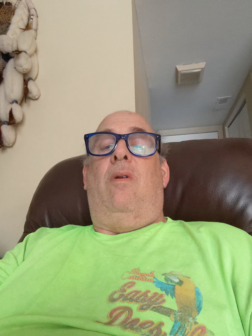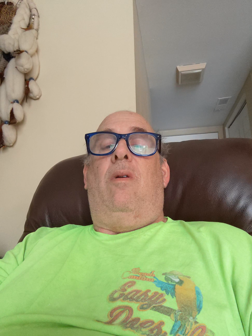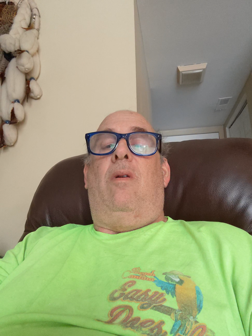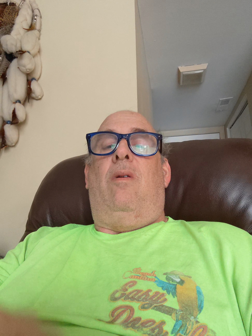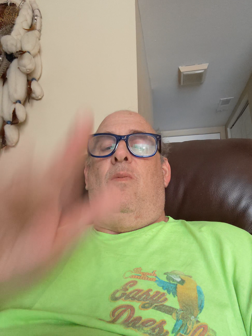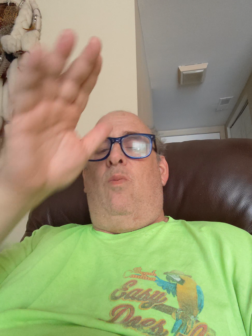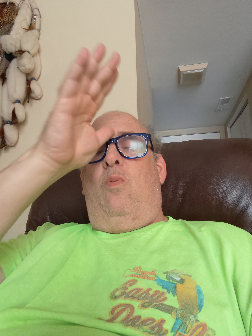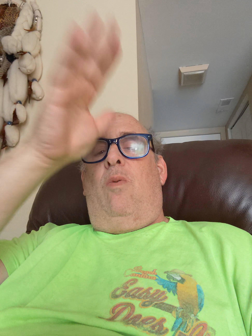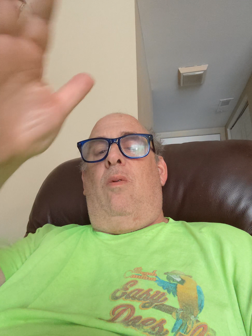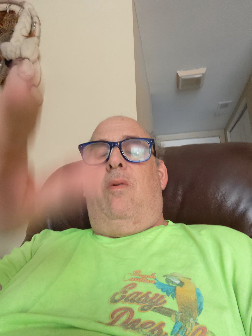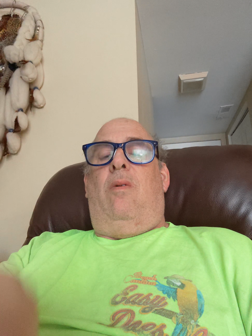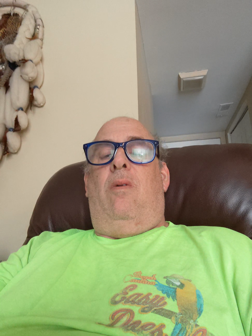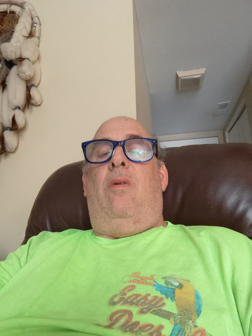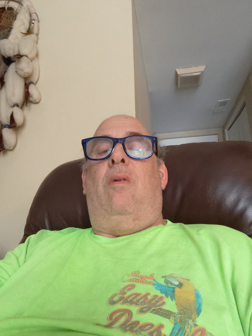grandpa